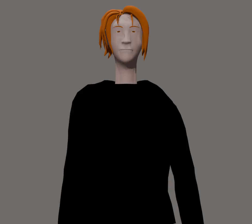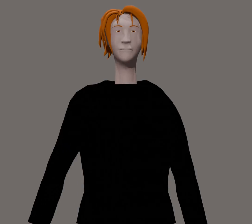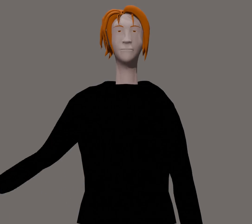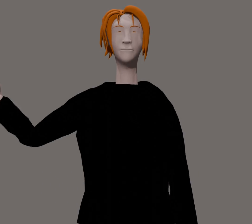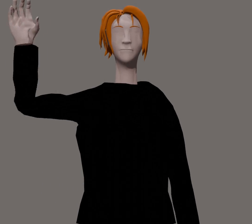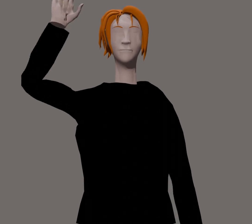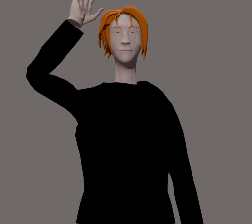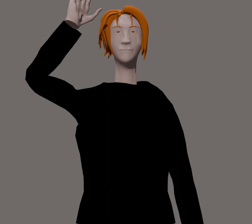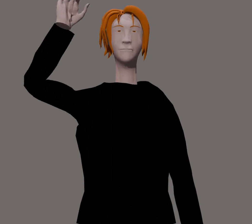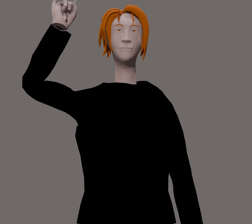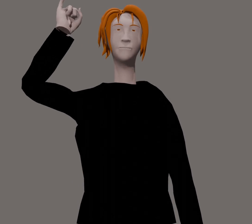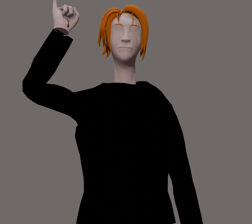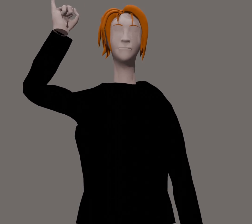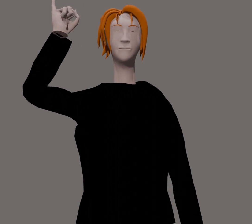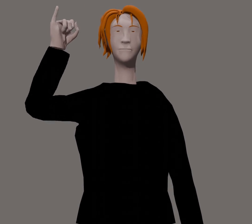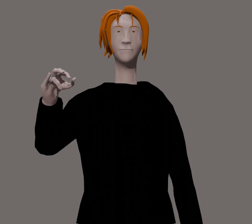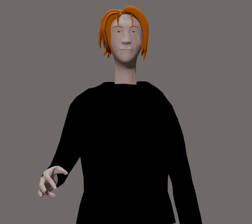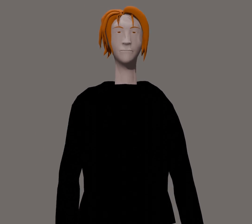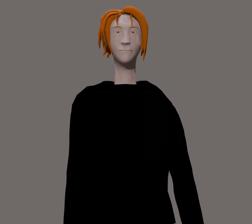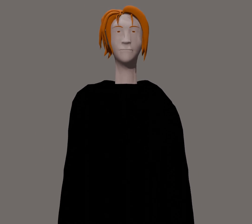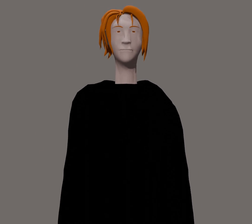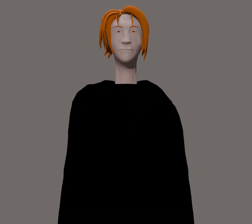Cochlear Implant